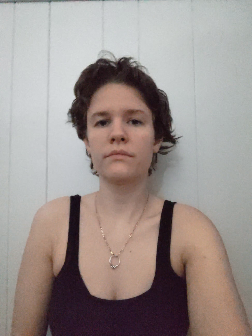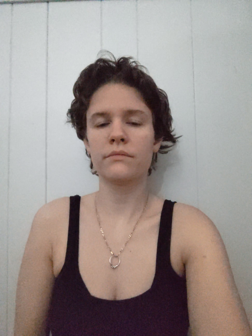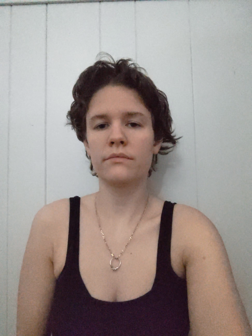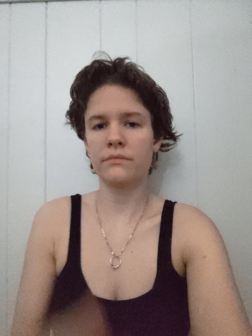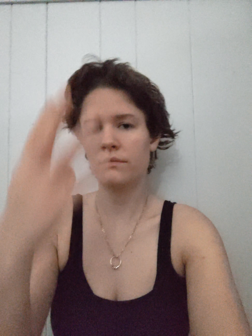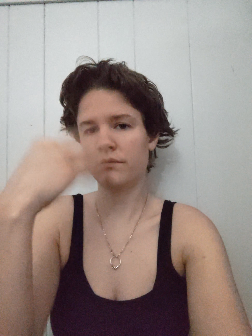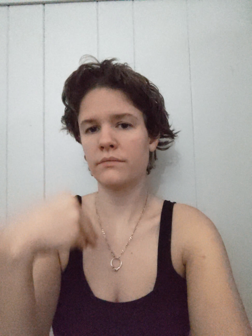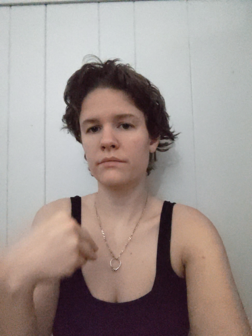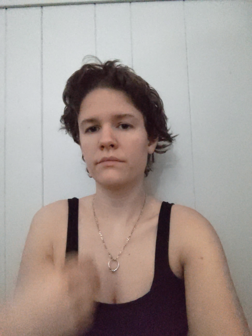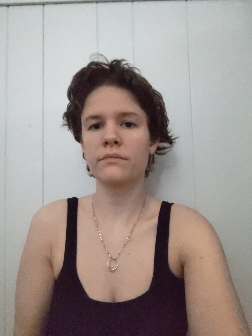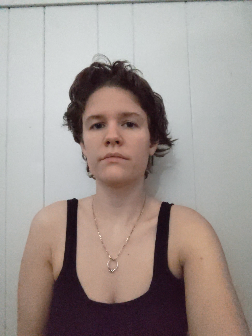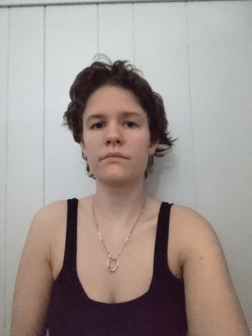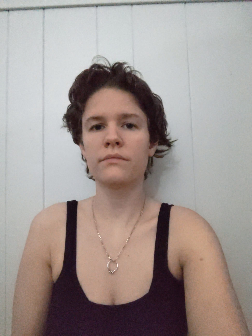nap